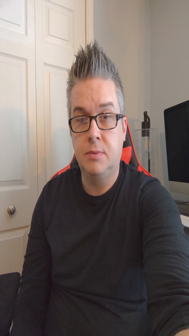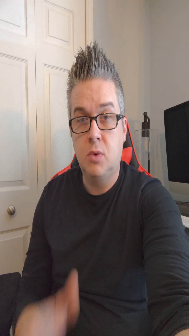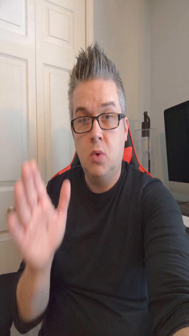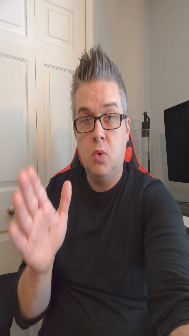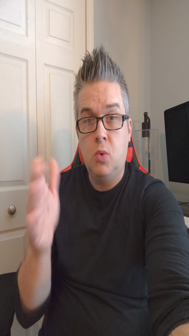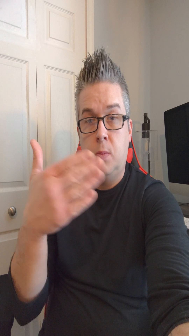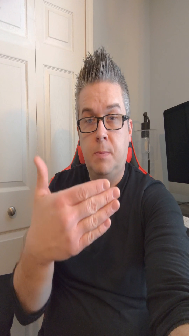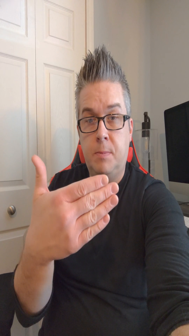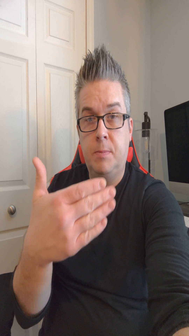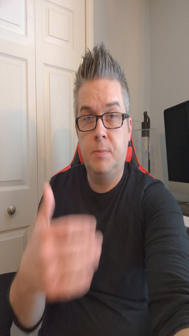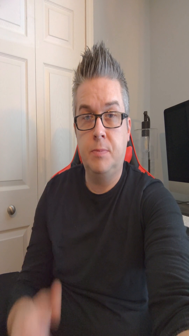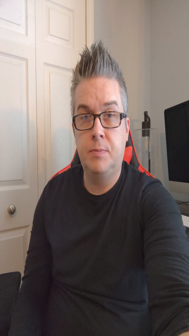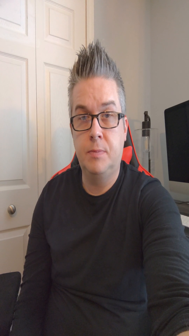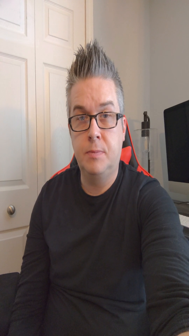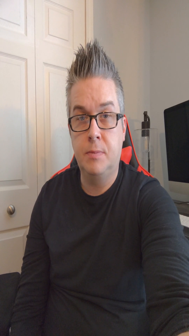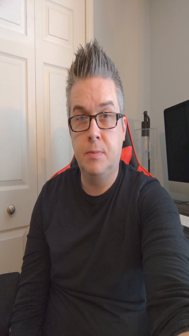room